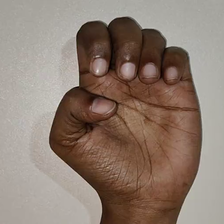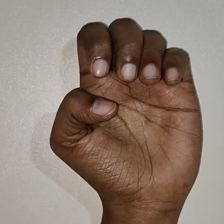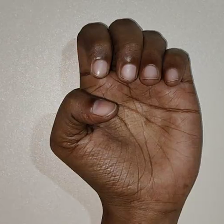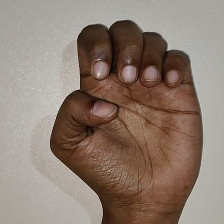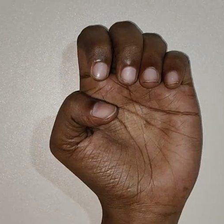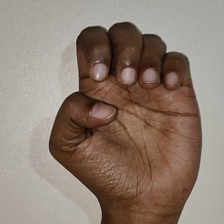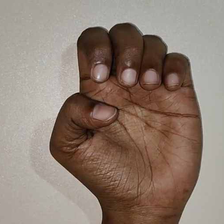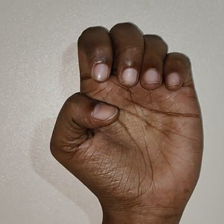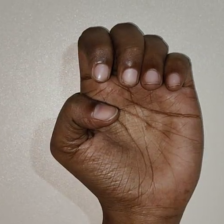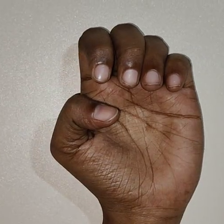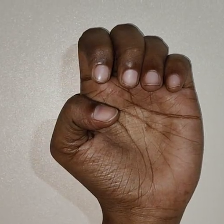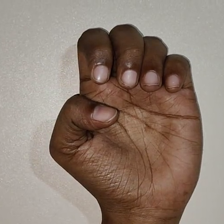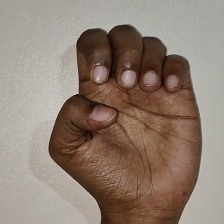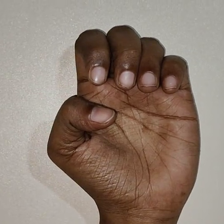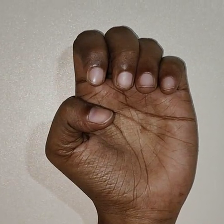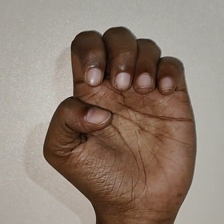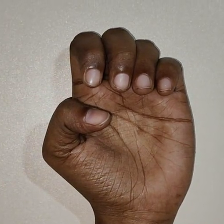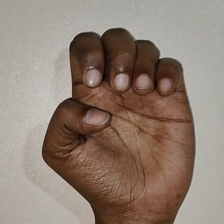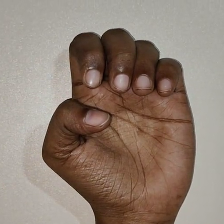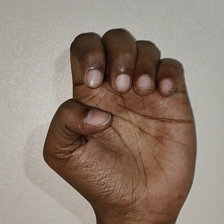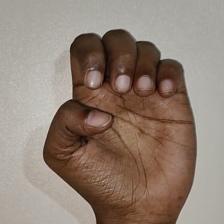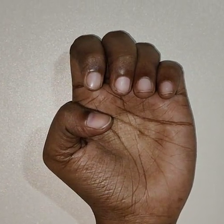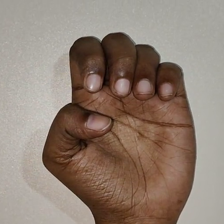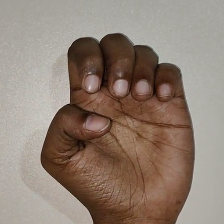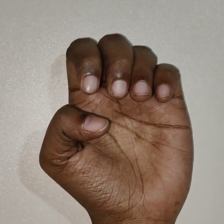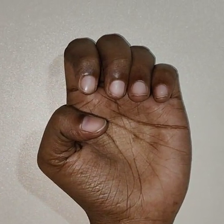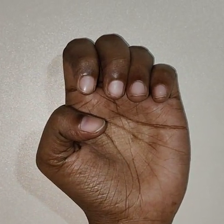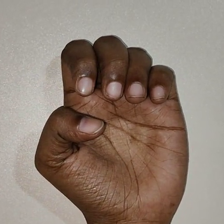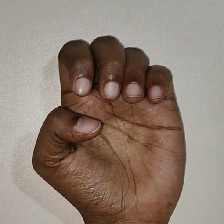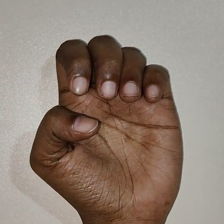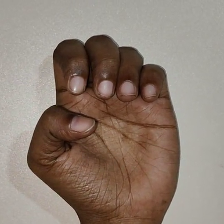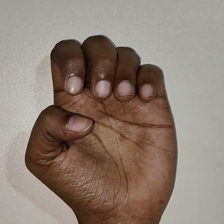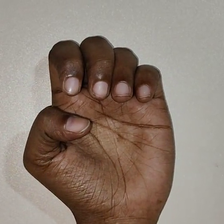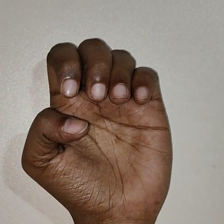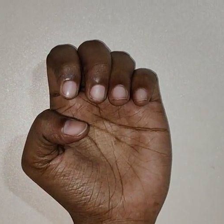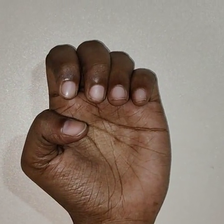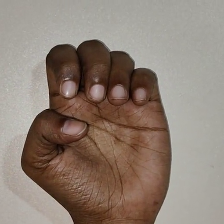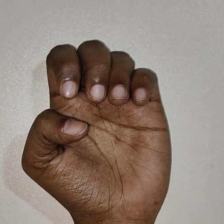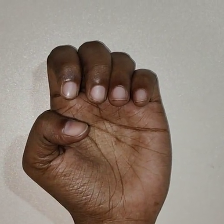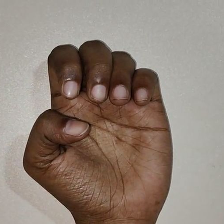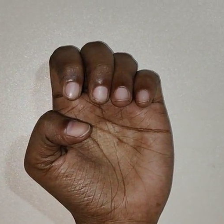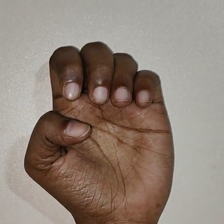ഇ